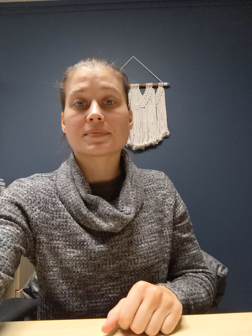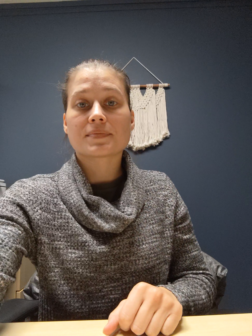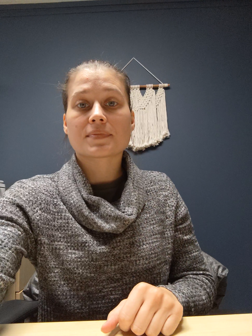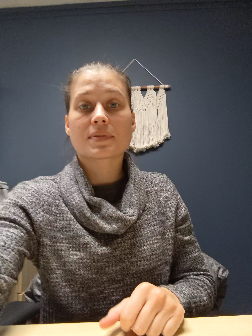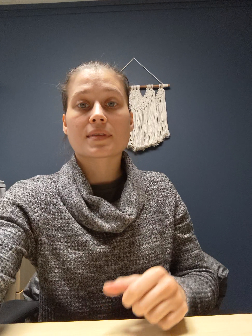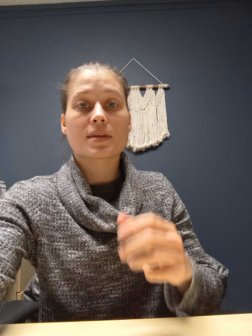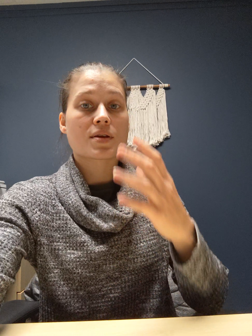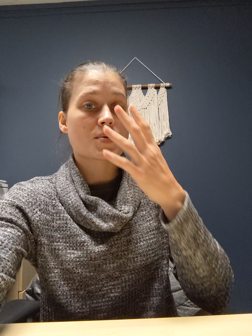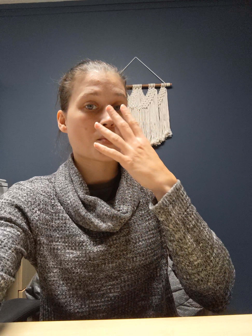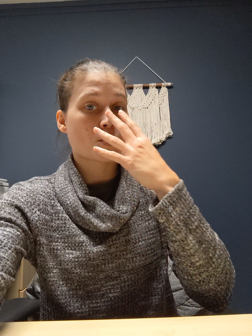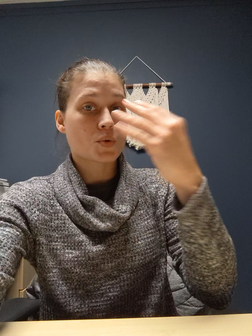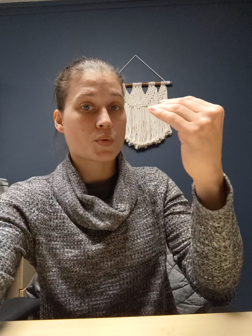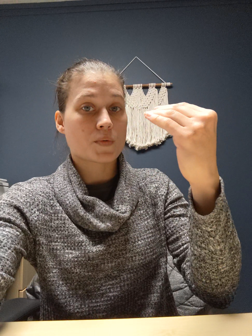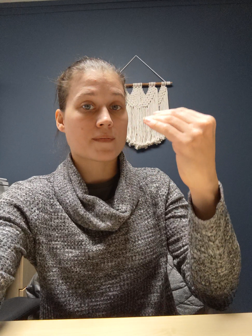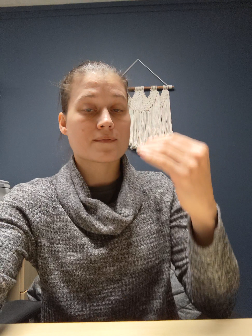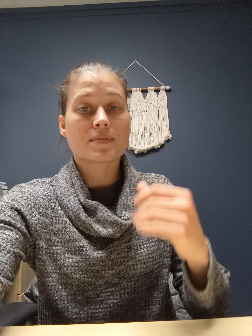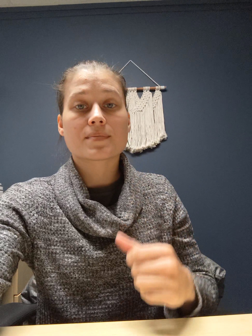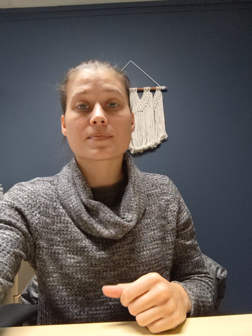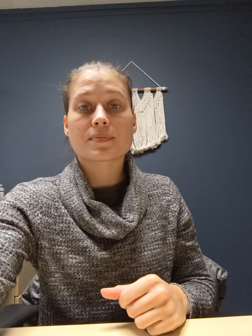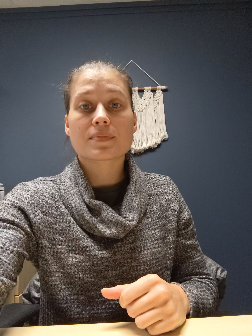wolf